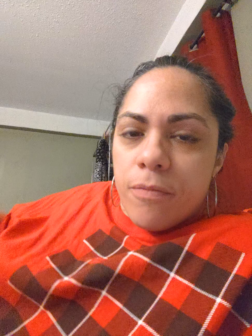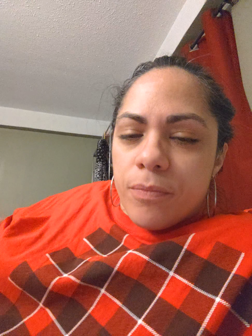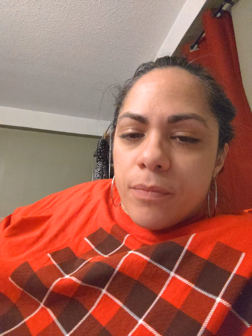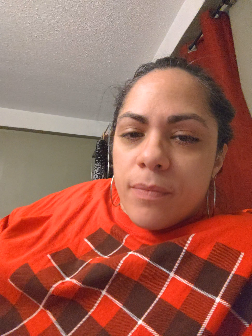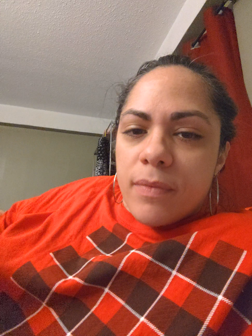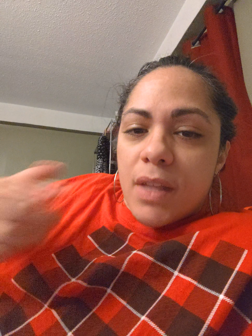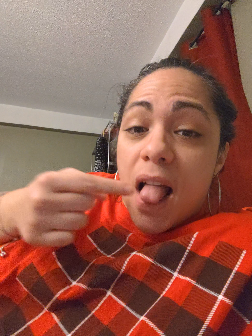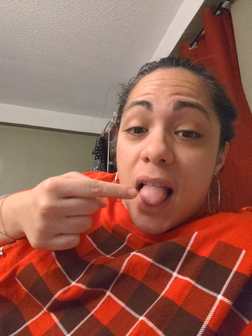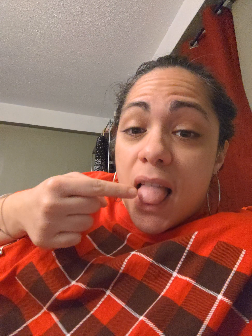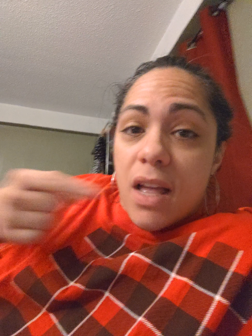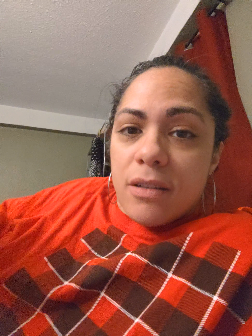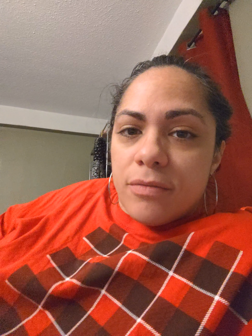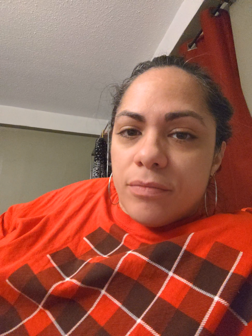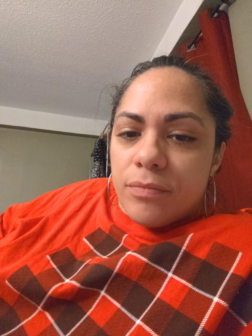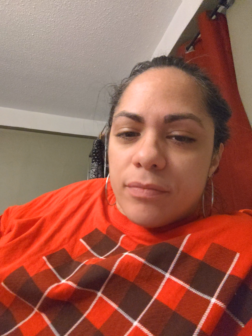tongue